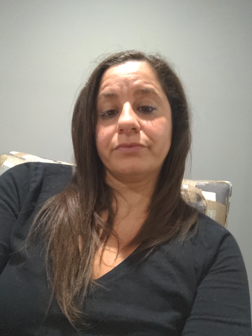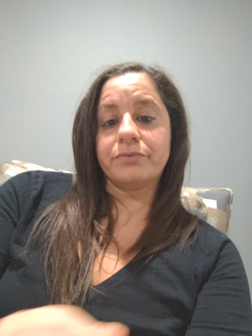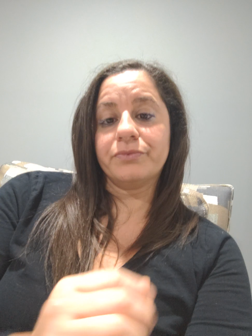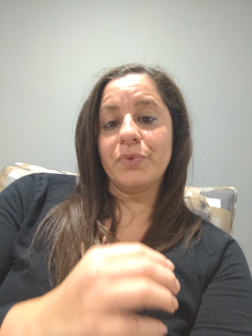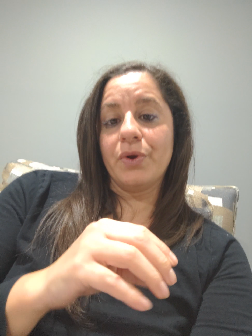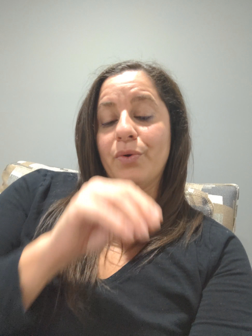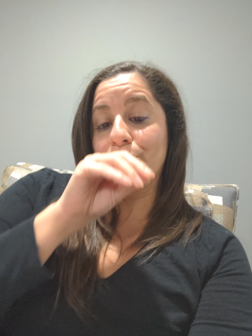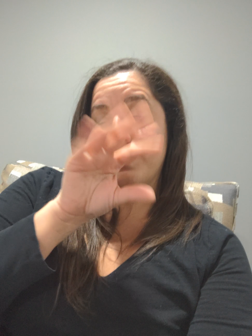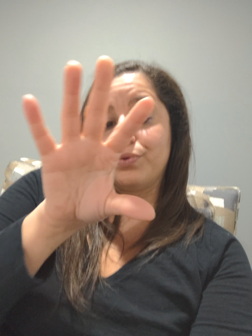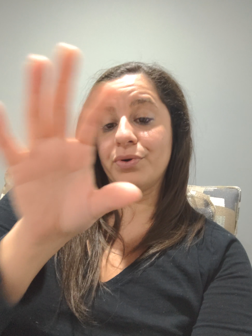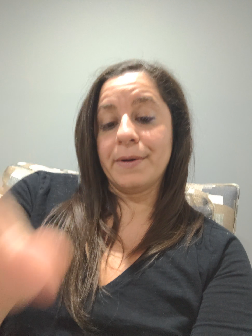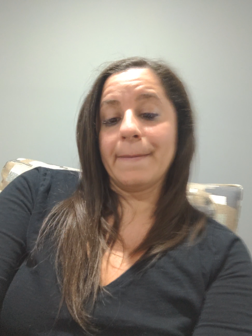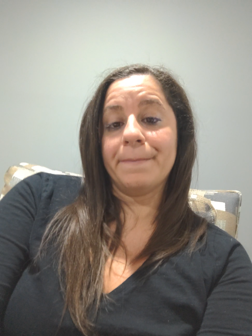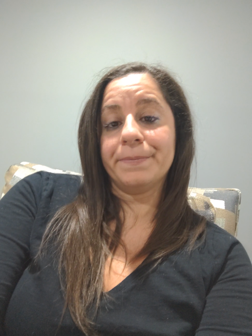blow